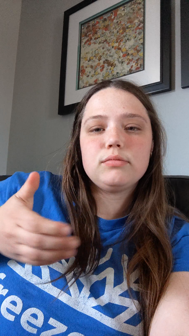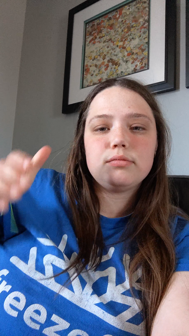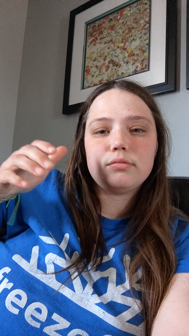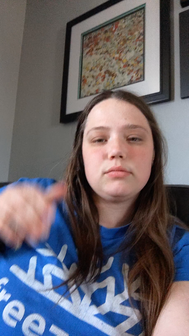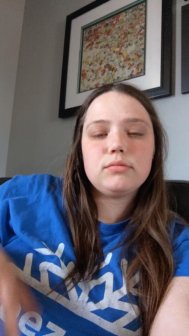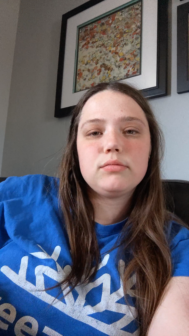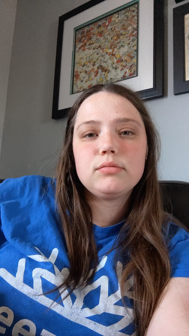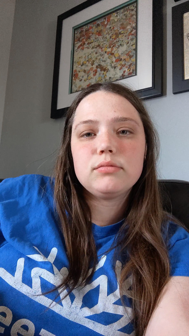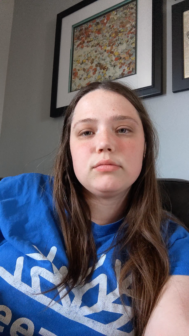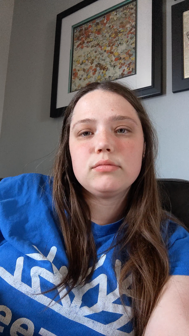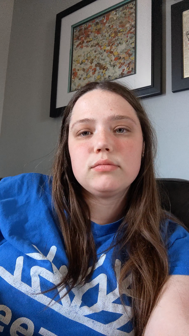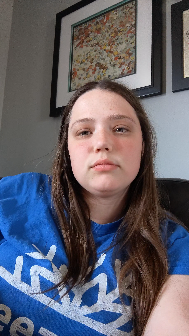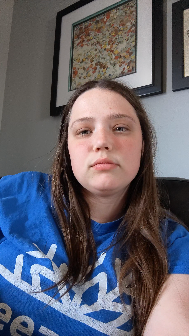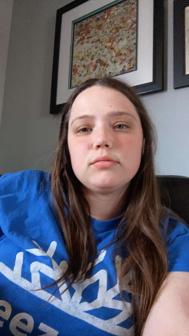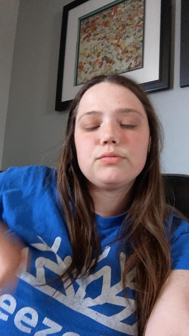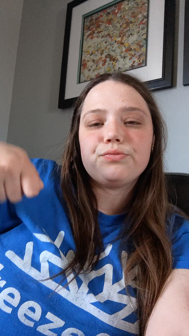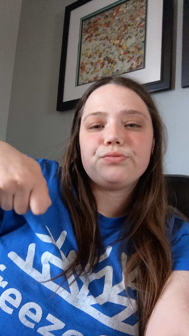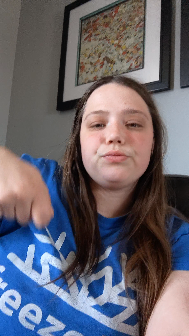shovel